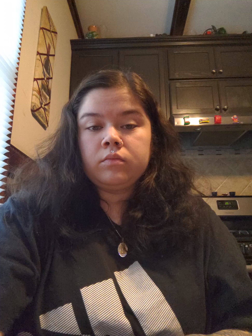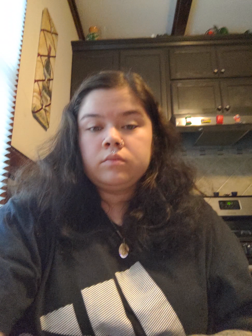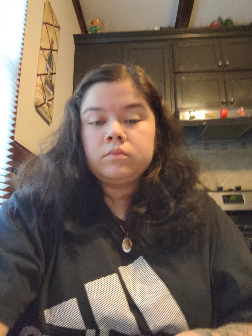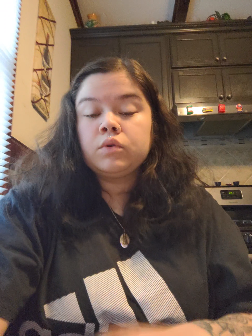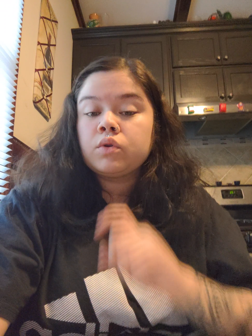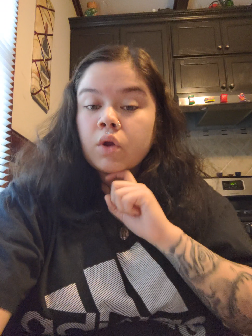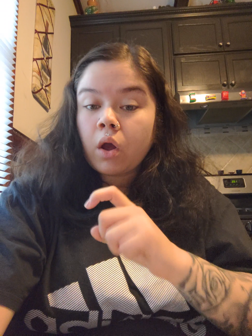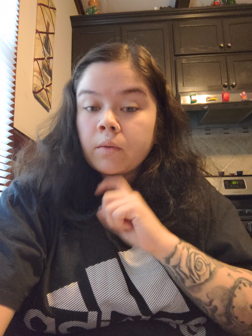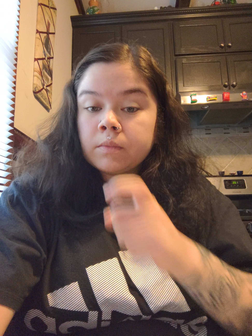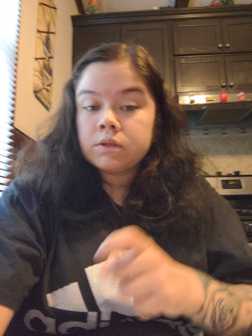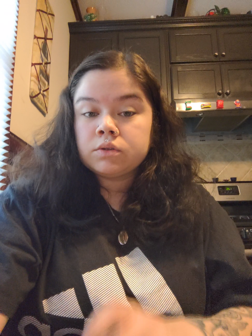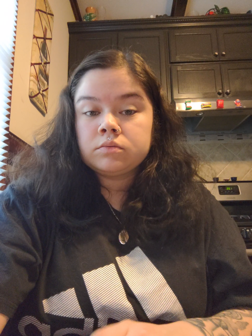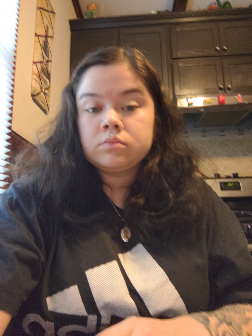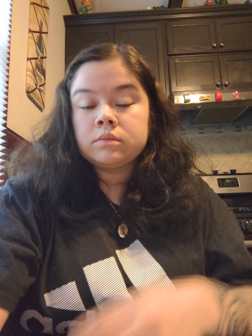garbage